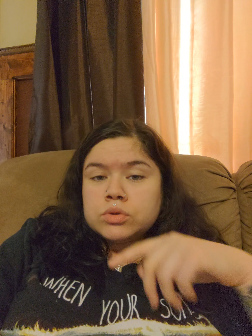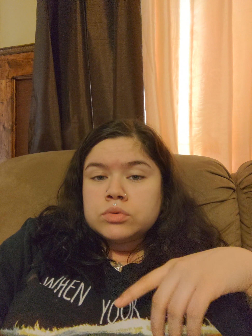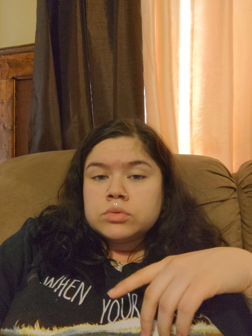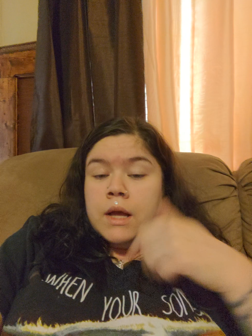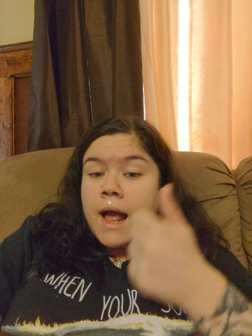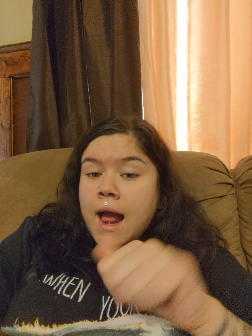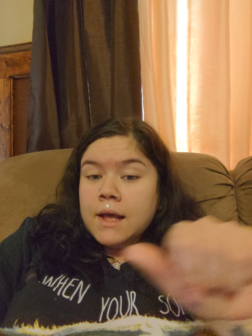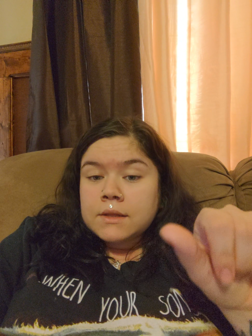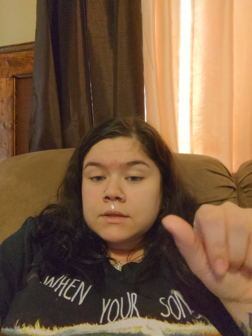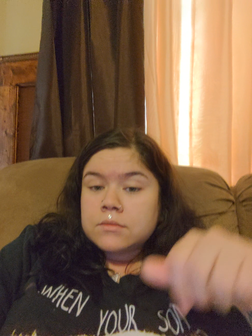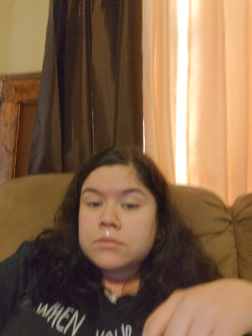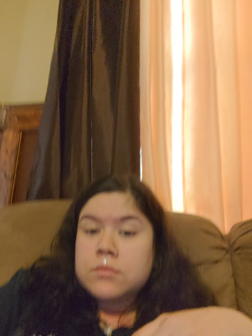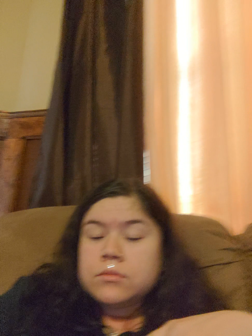any